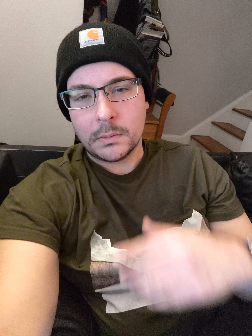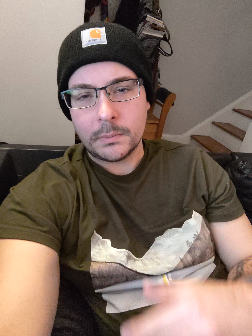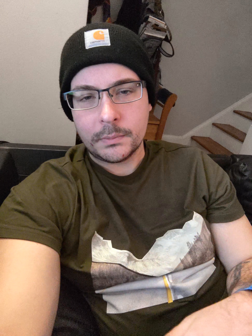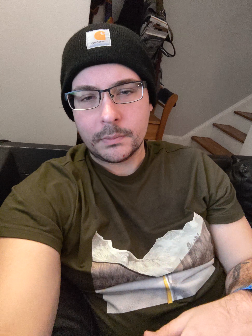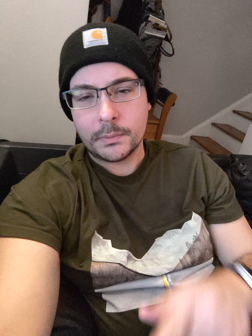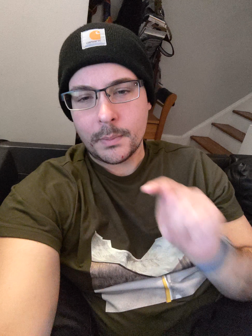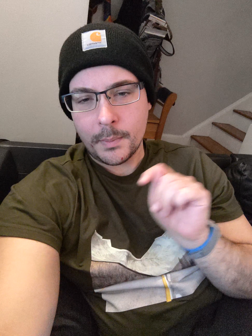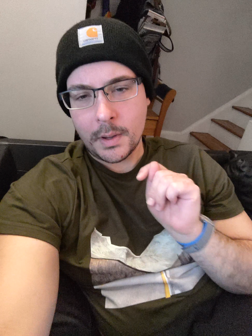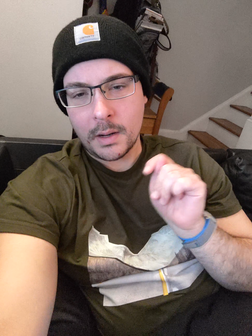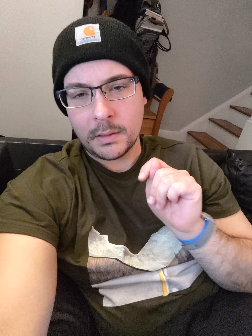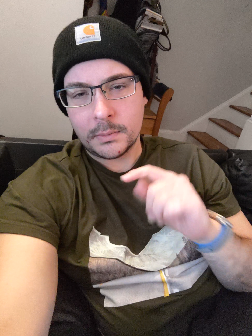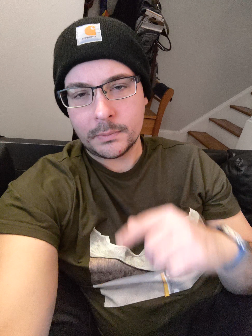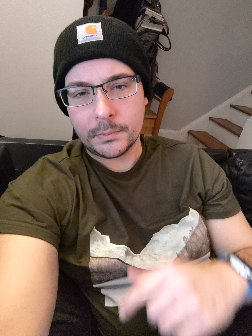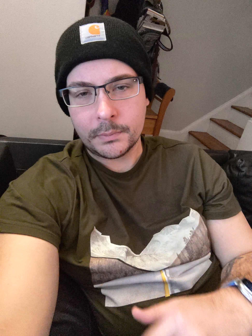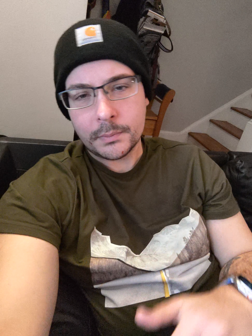potty